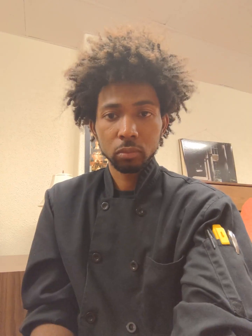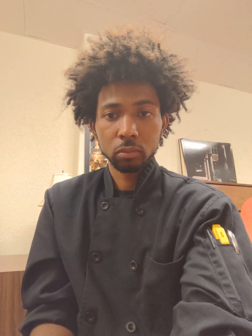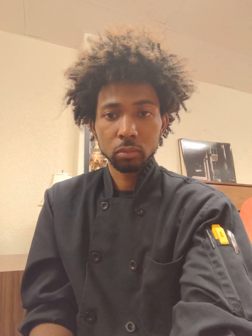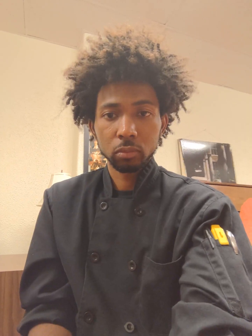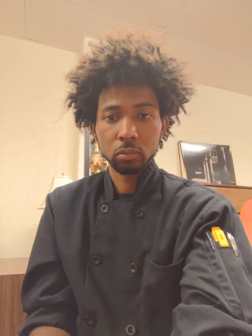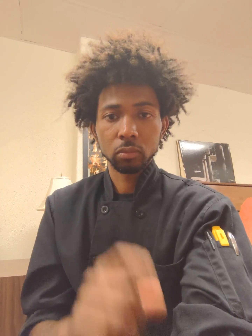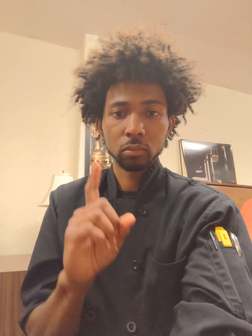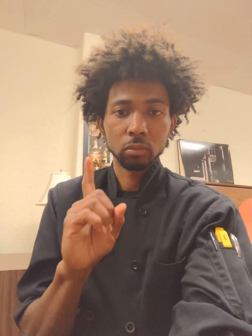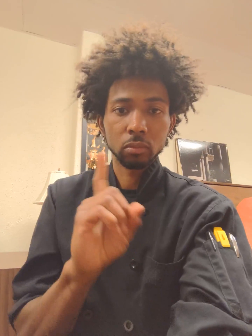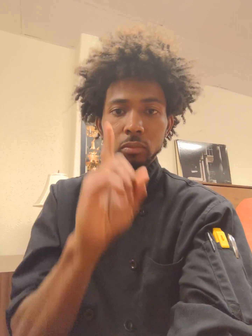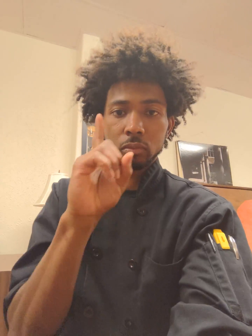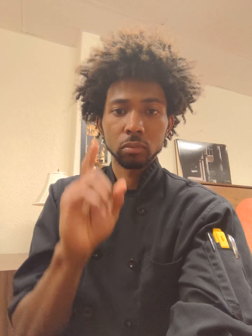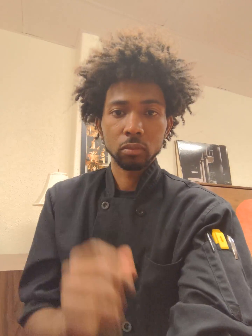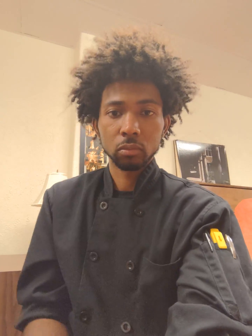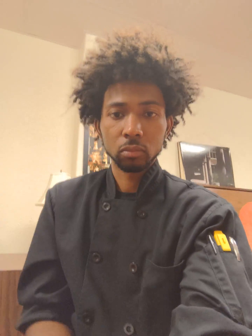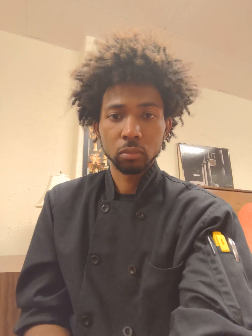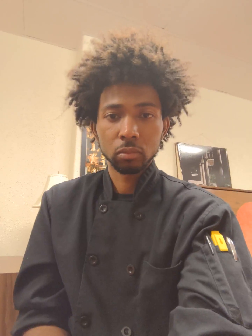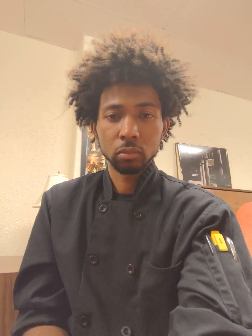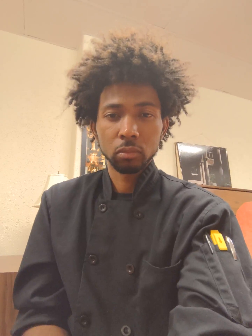bump